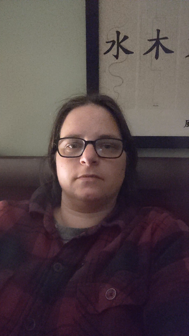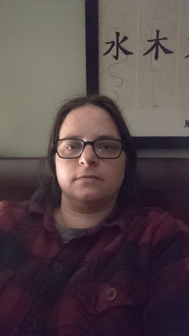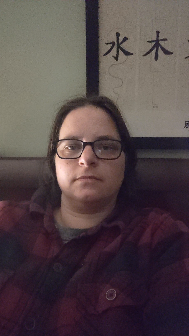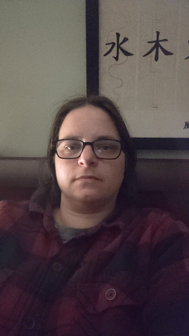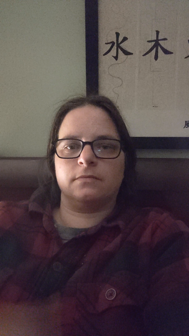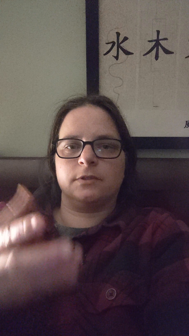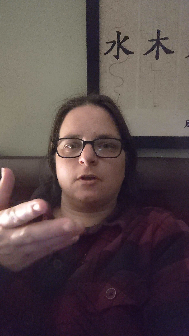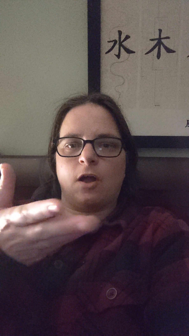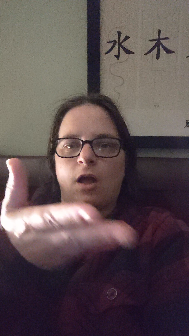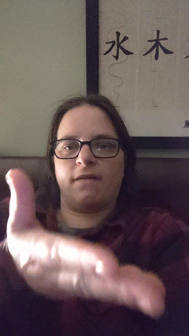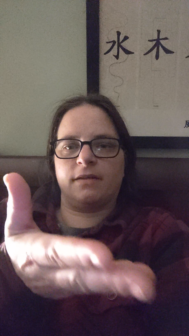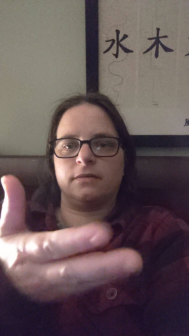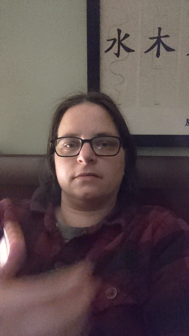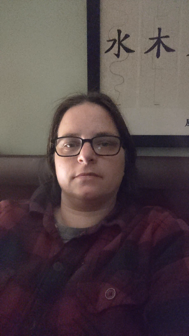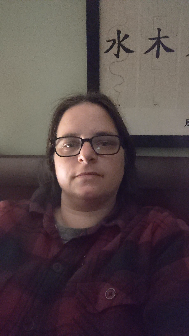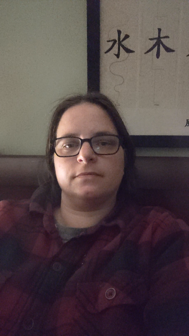oven